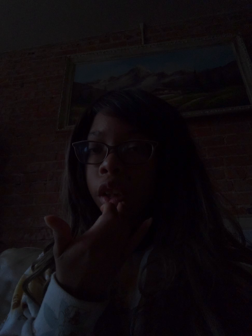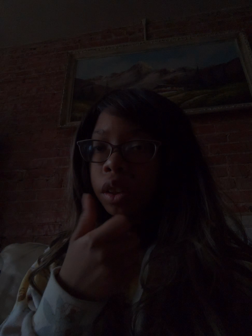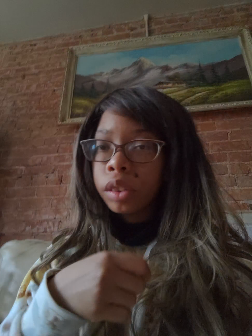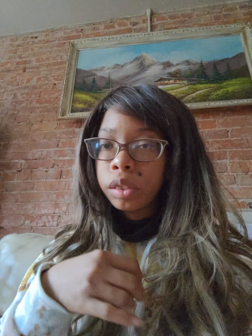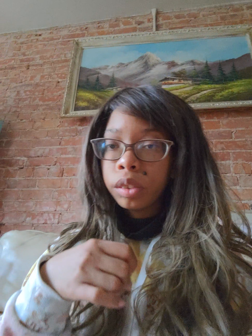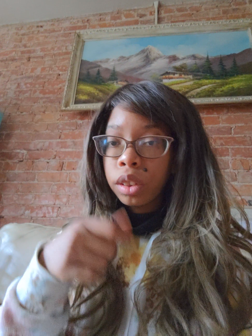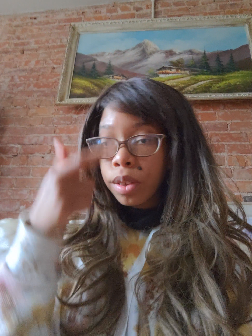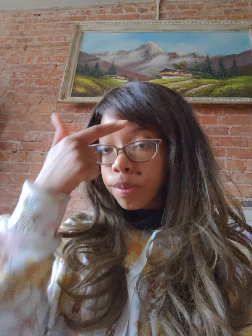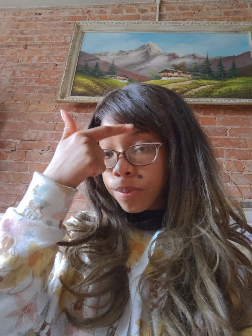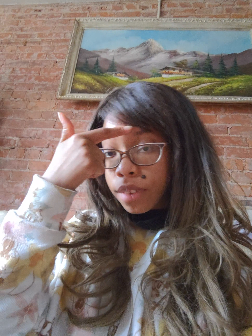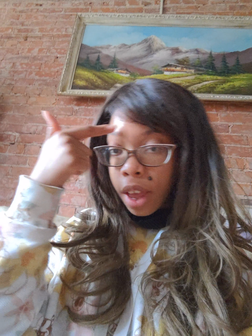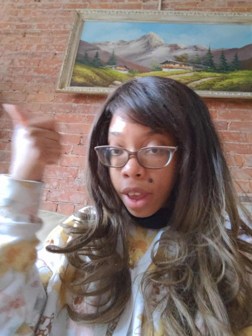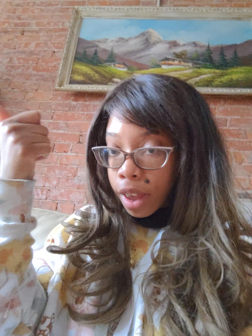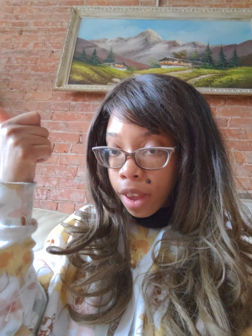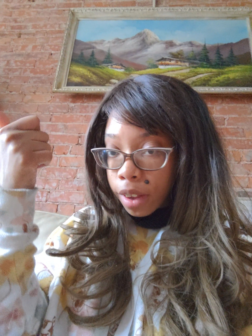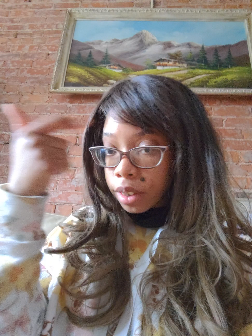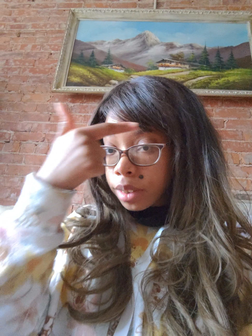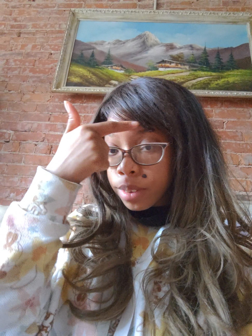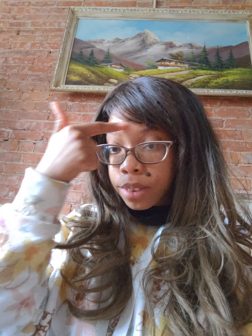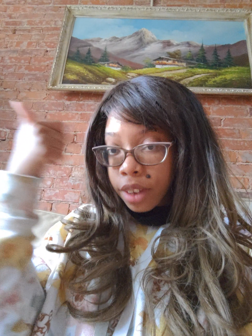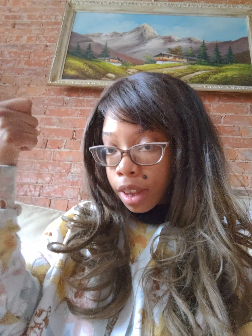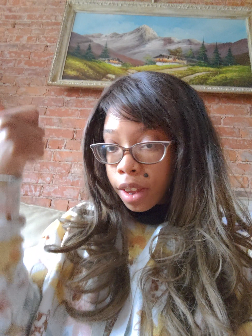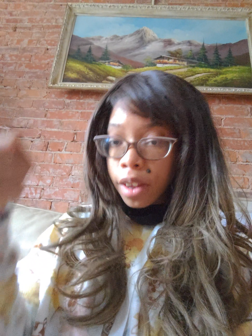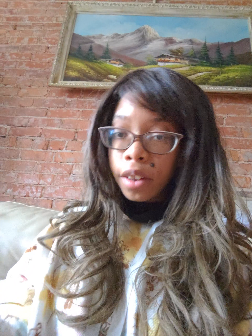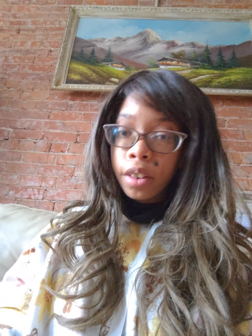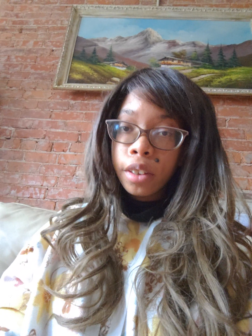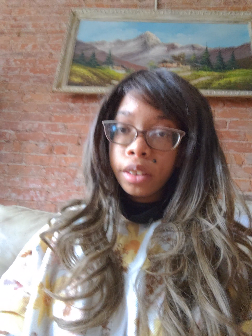because